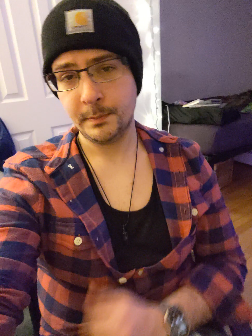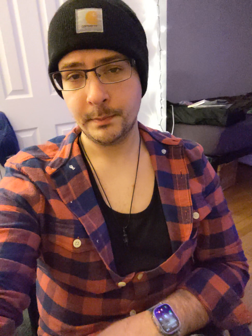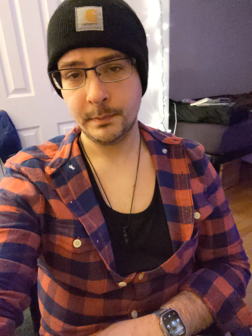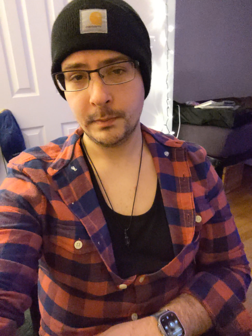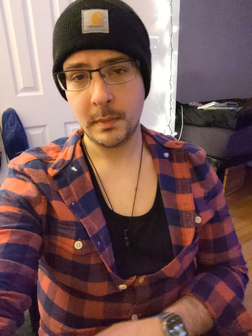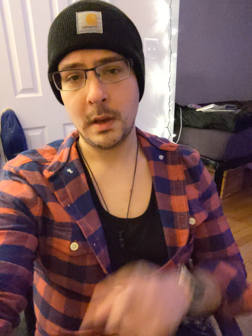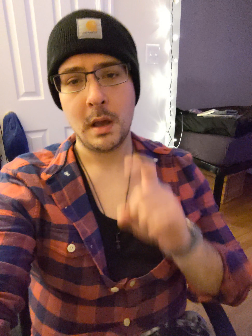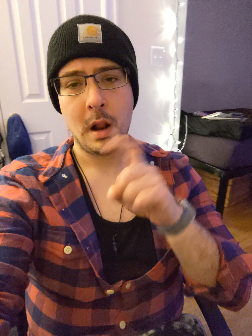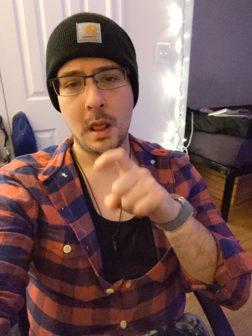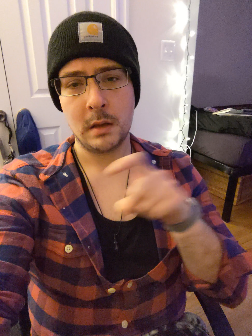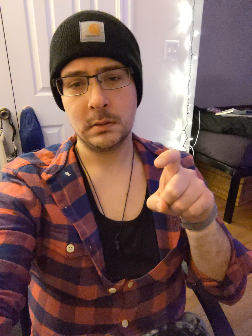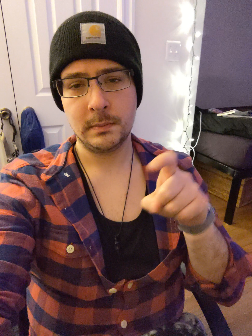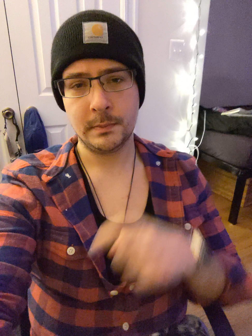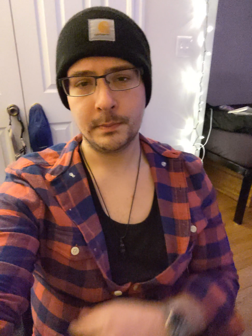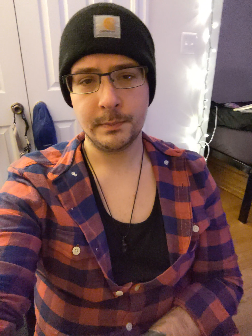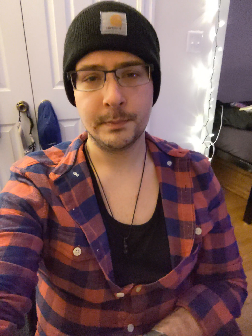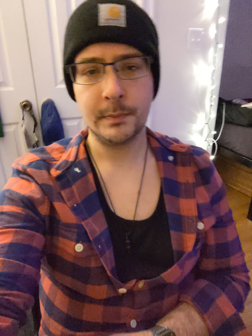closet